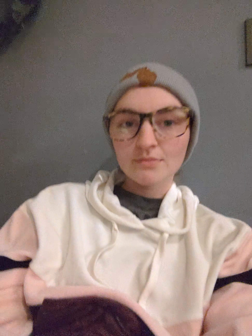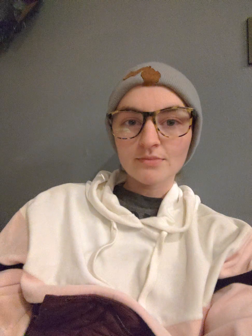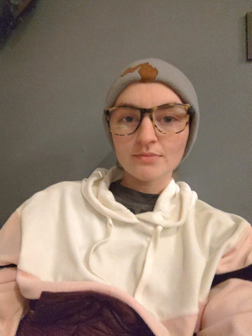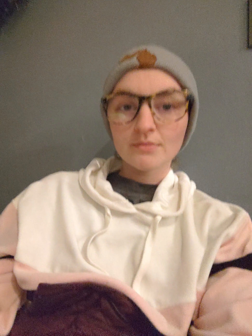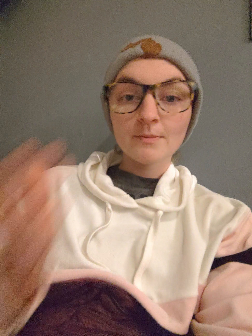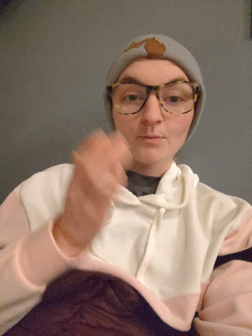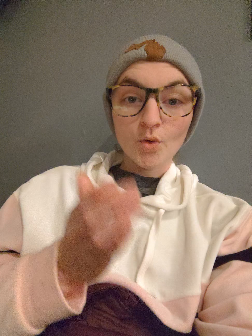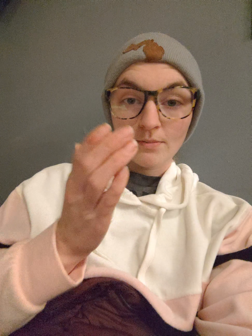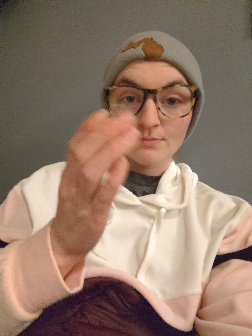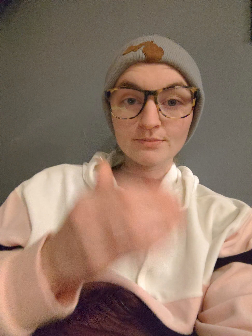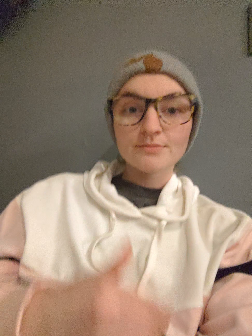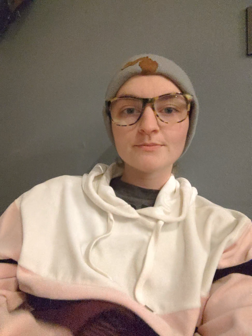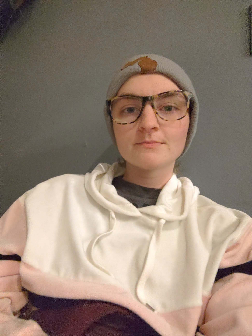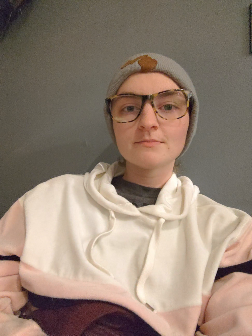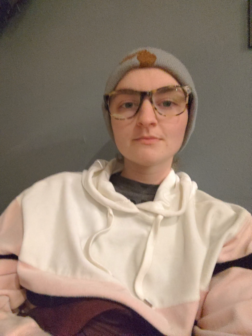boat